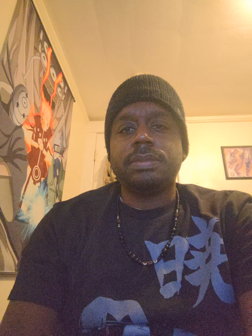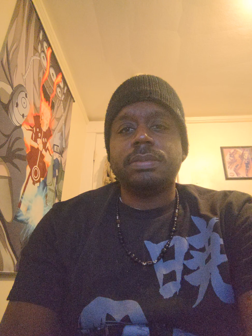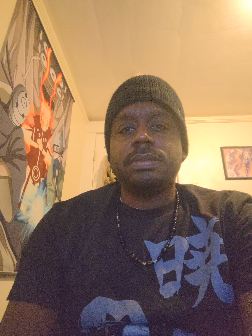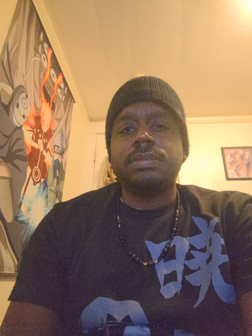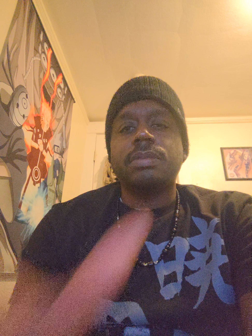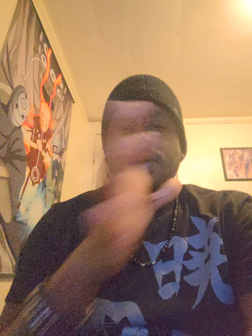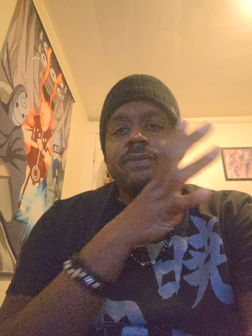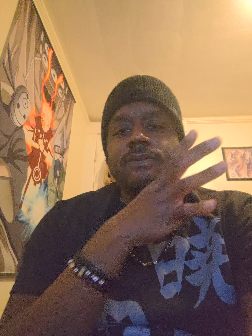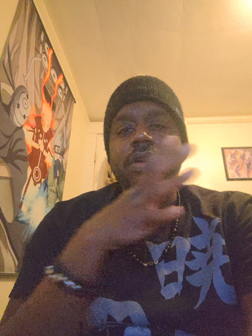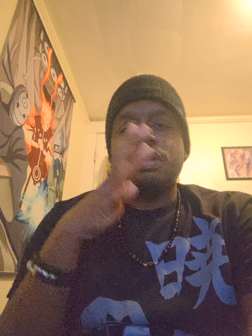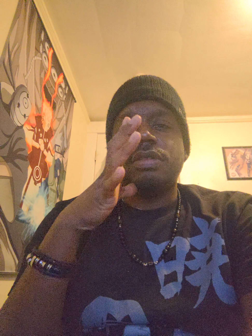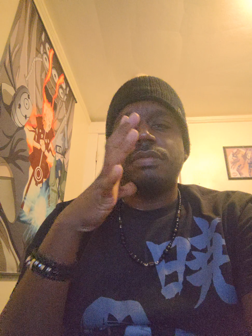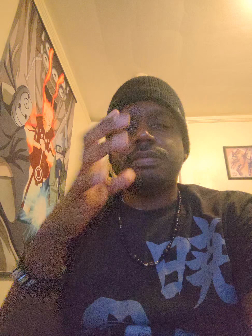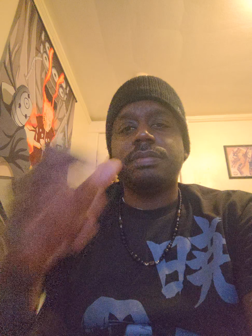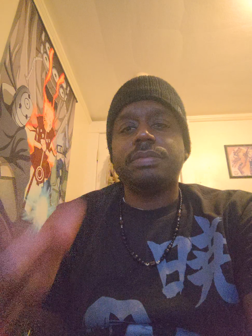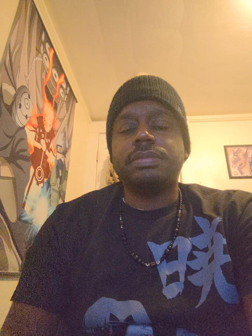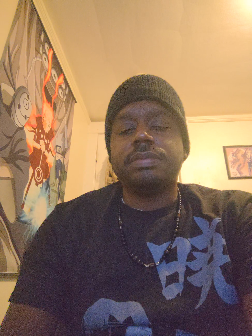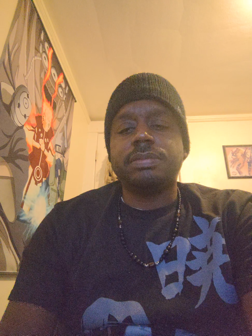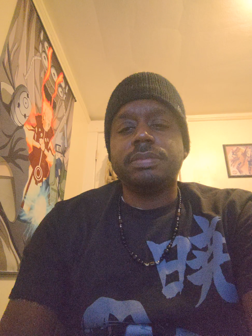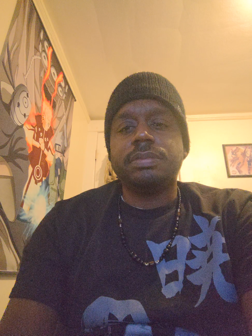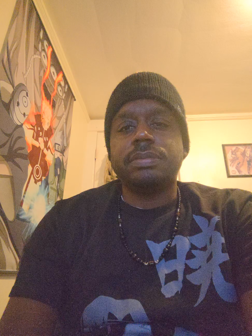farm